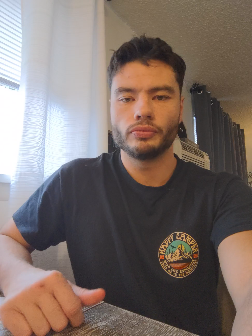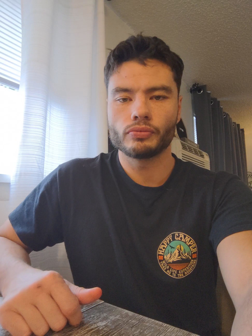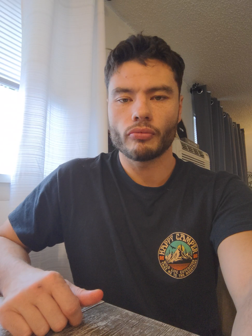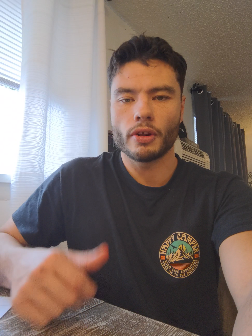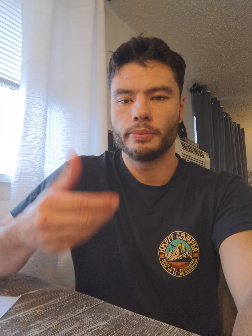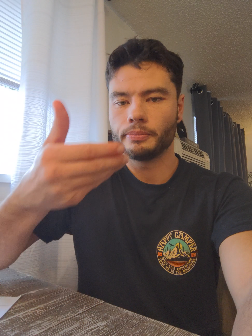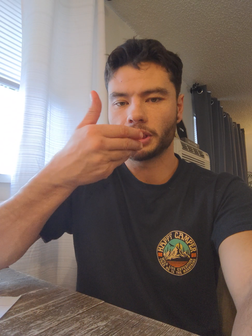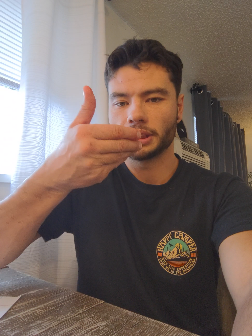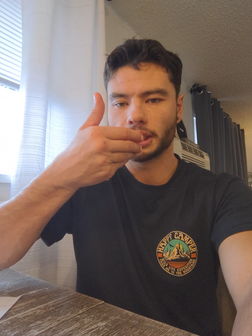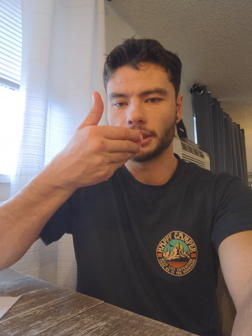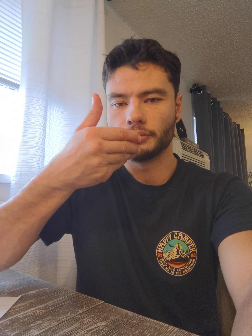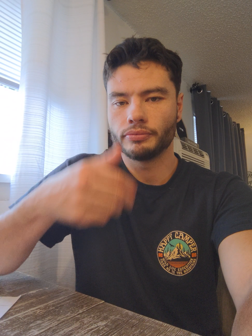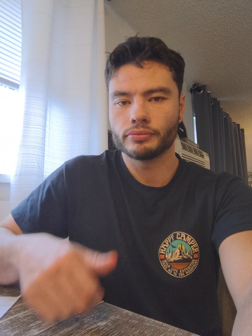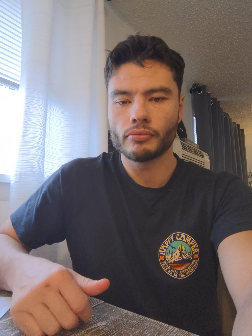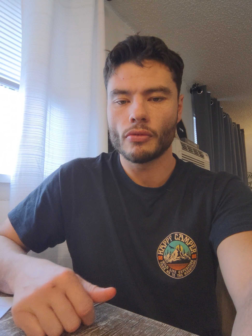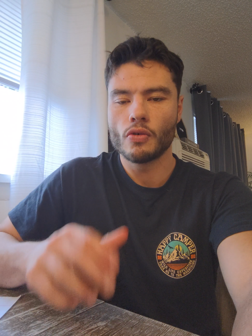pizza